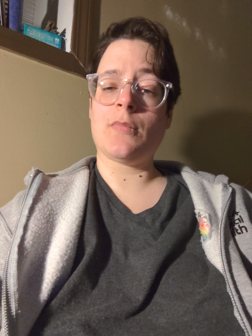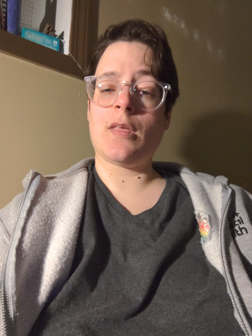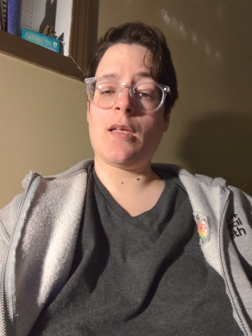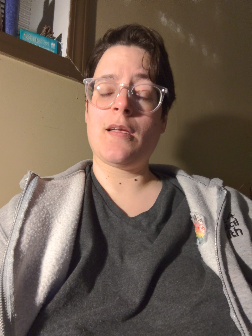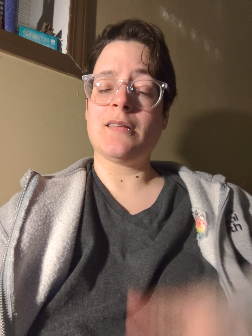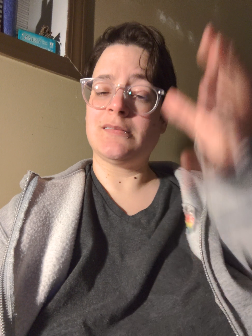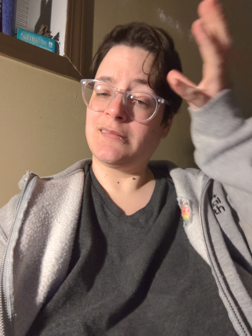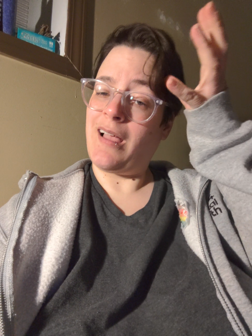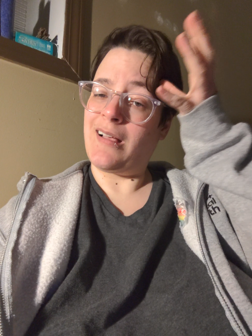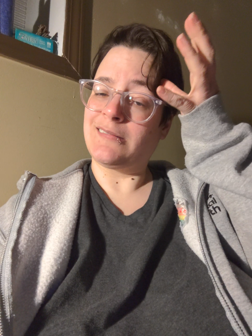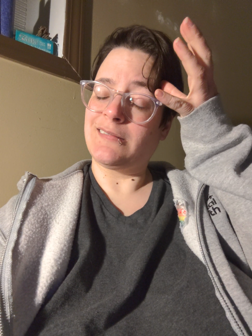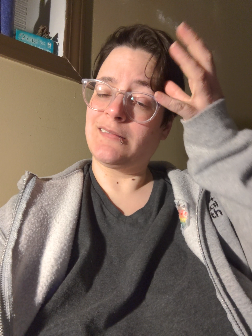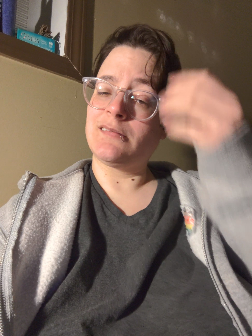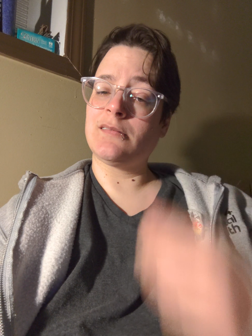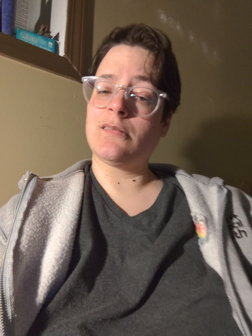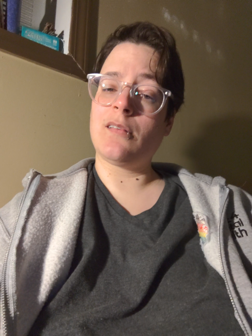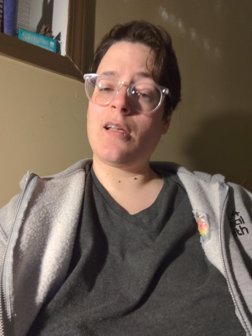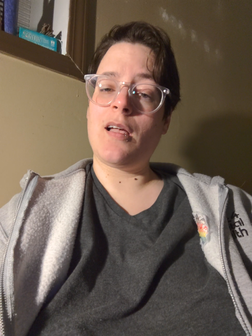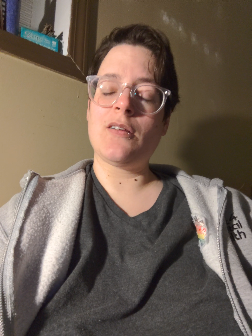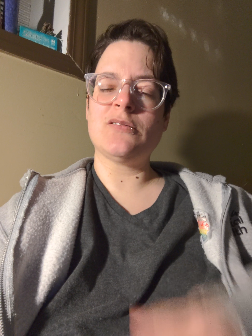dad